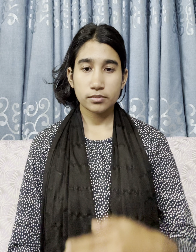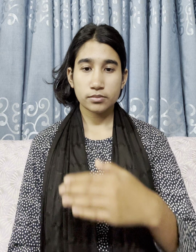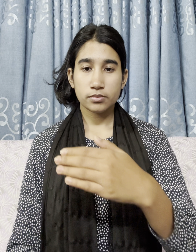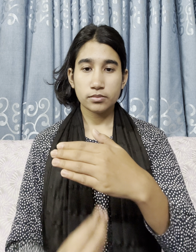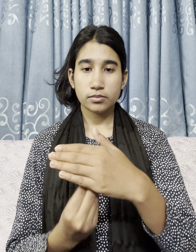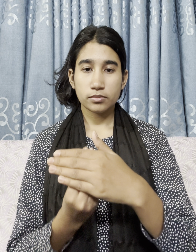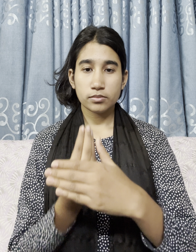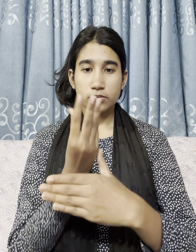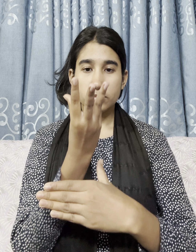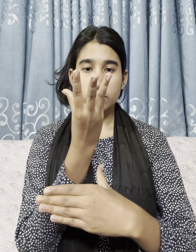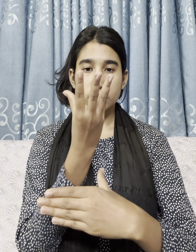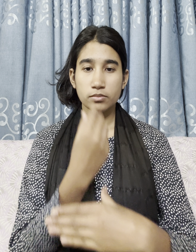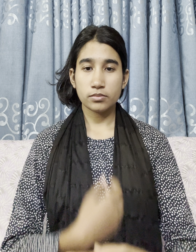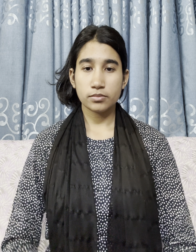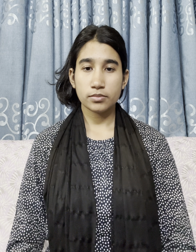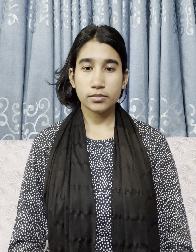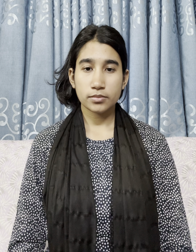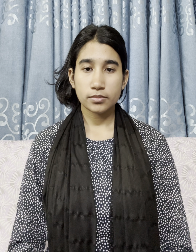ফুল